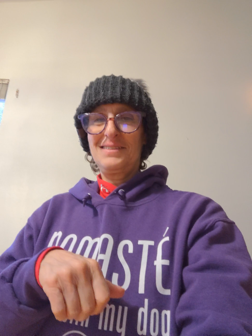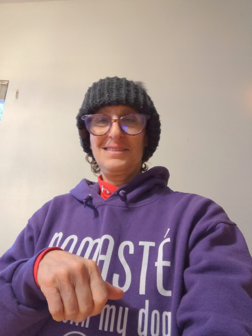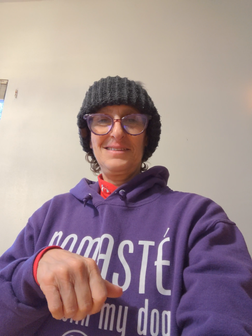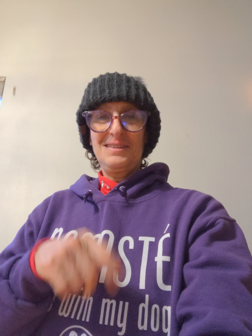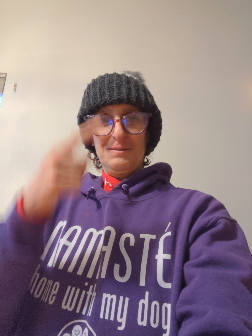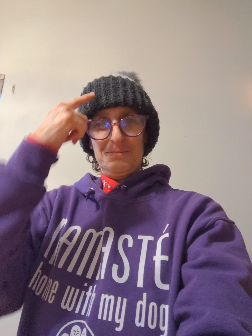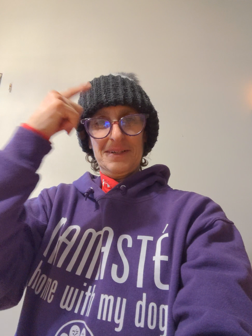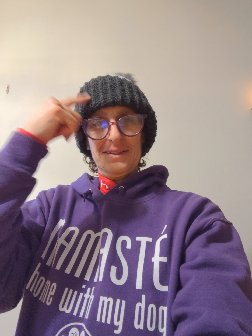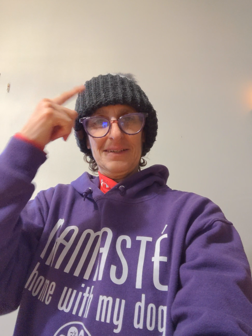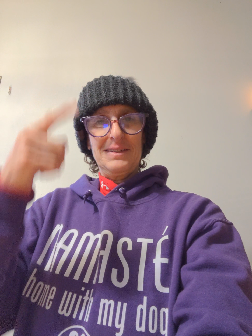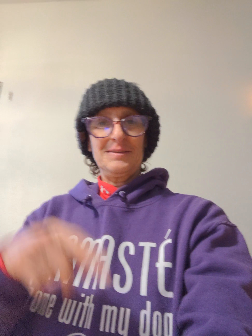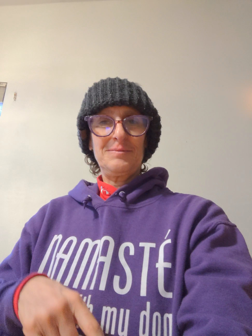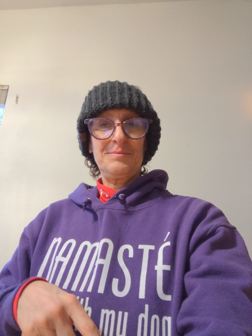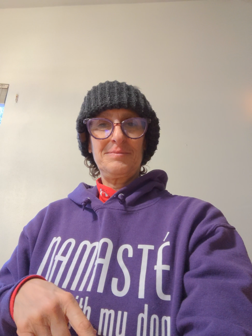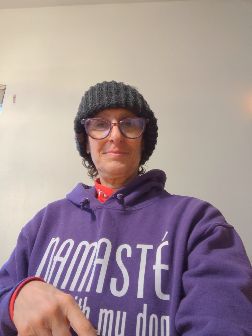penny